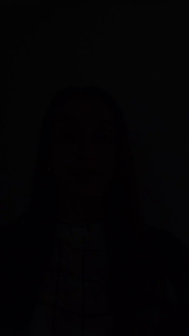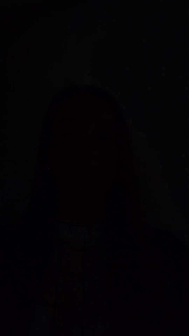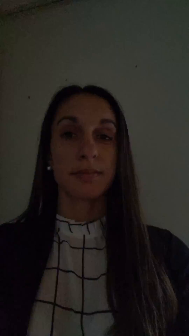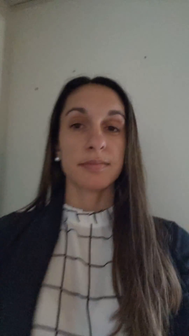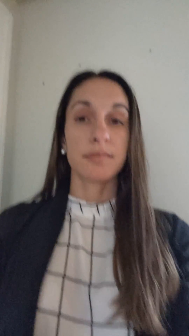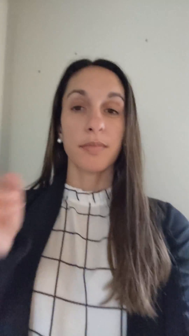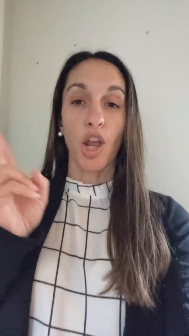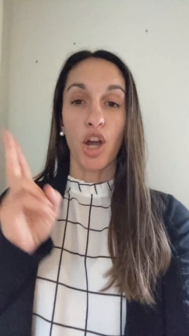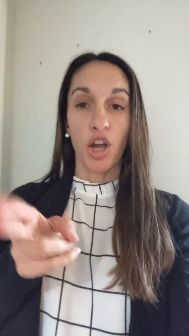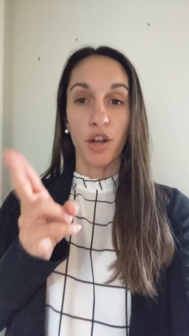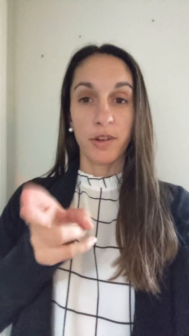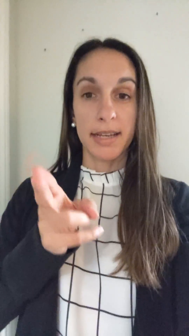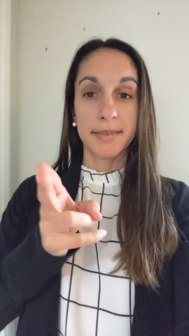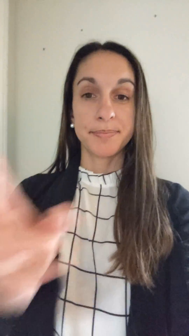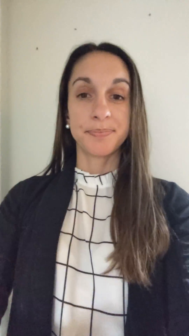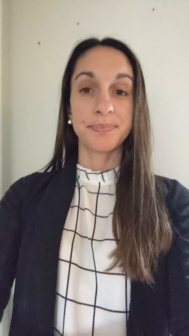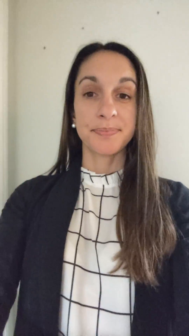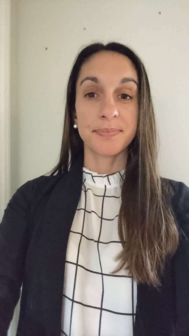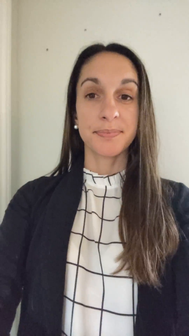hurry